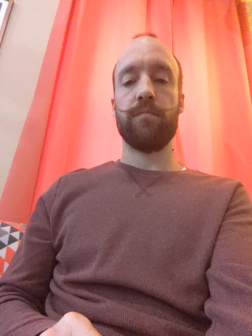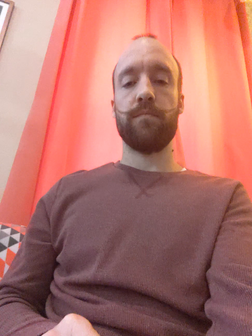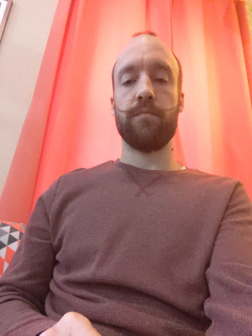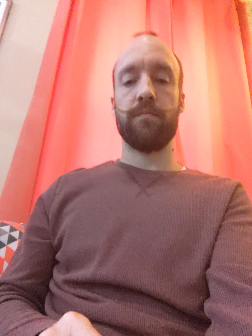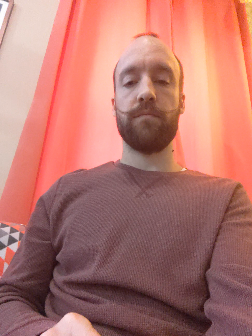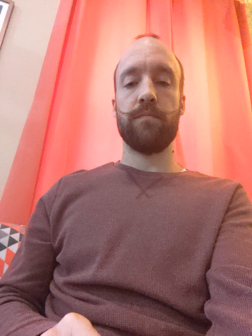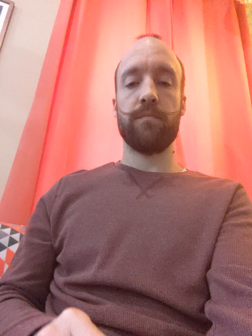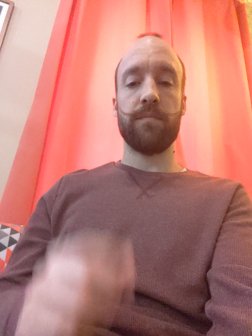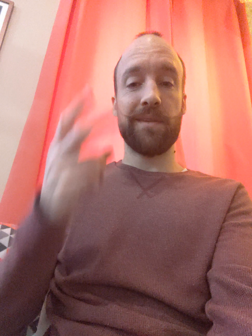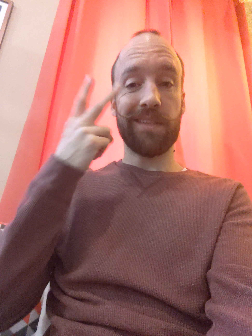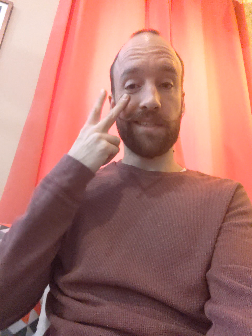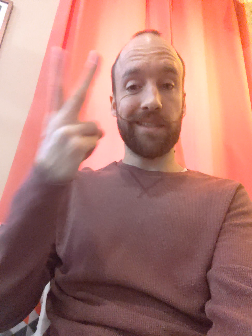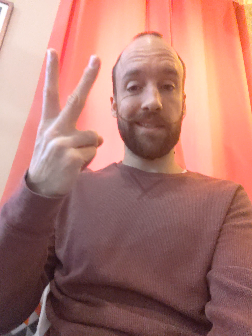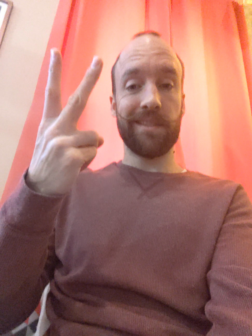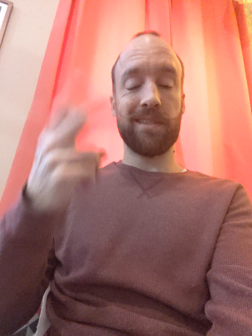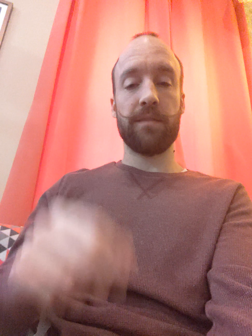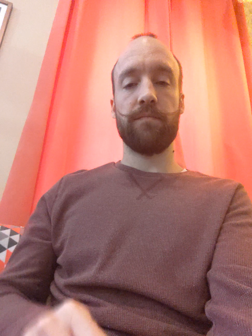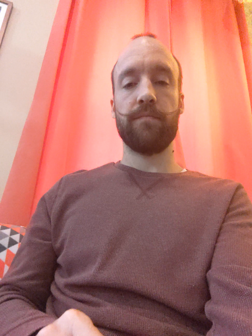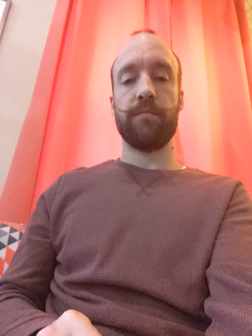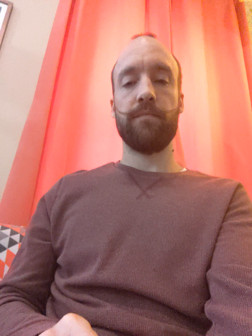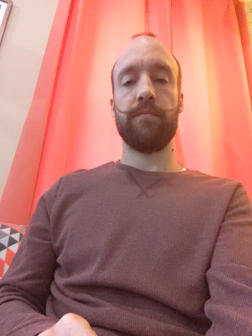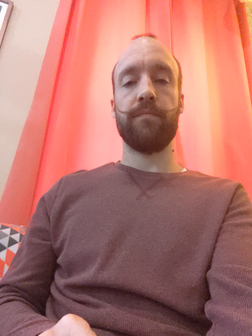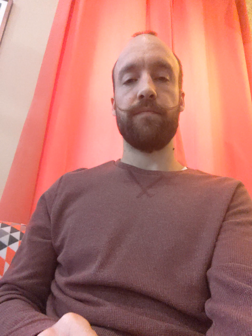see